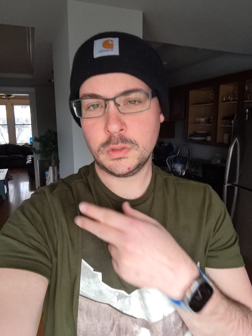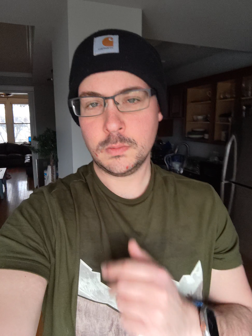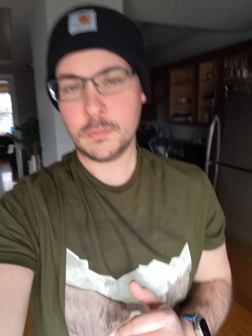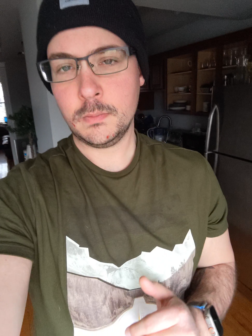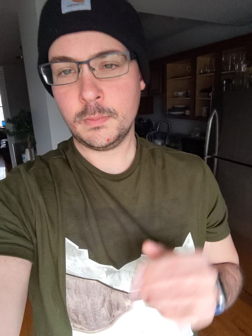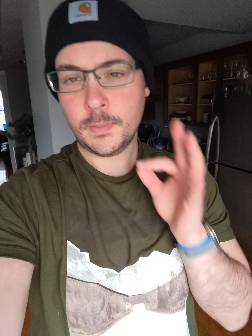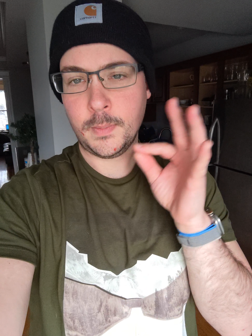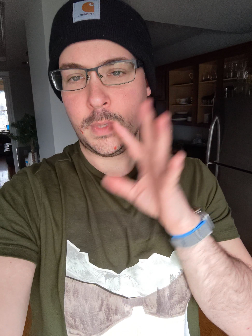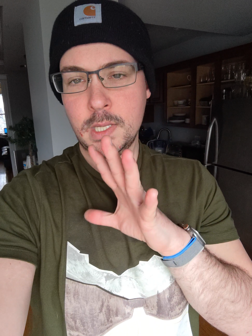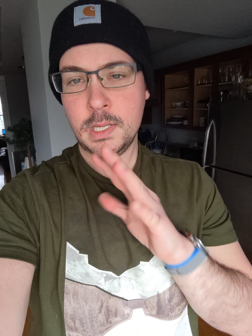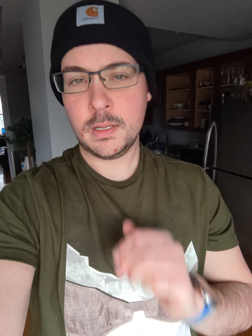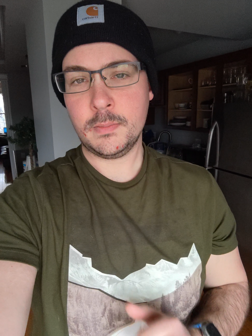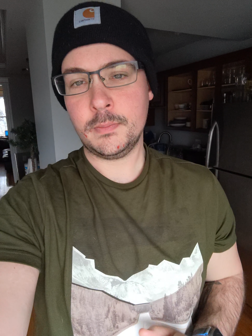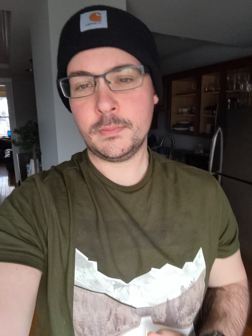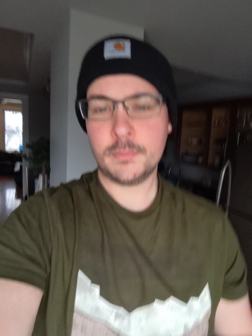bee